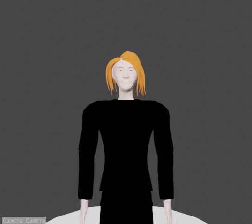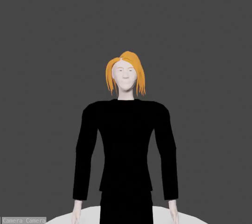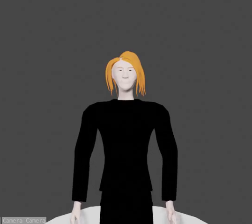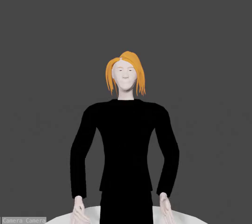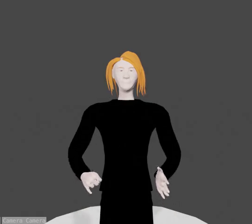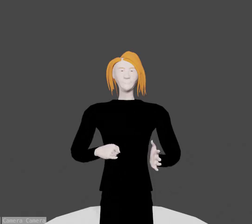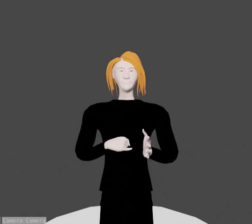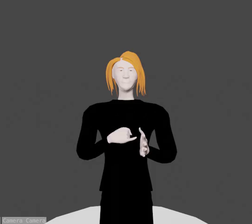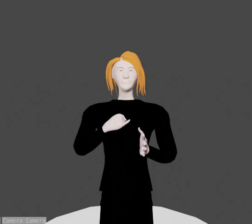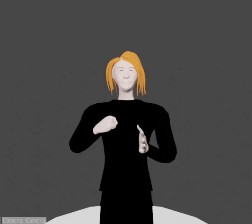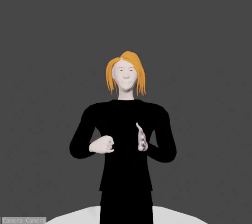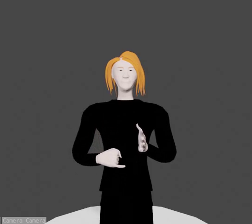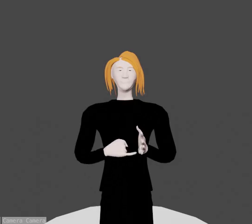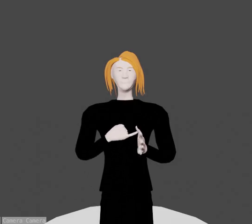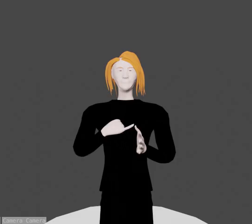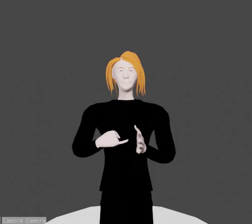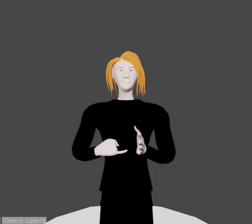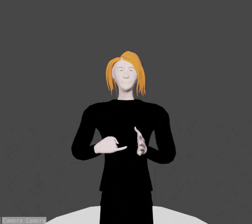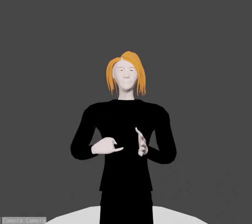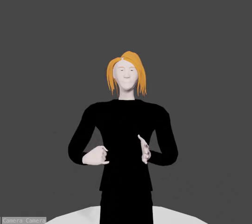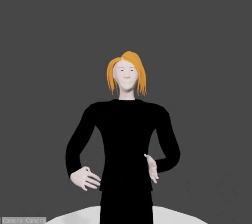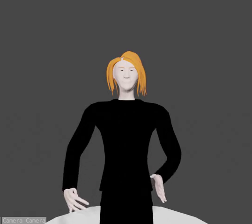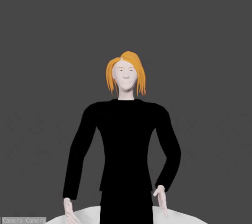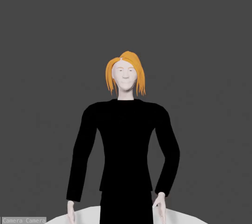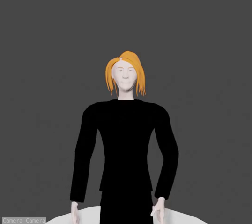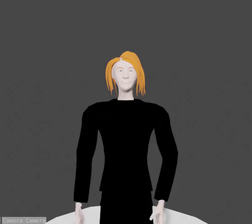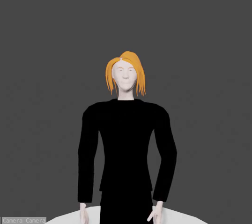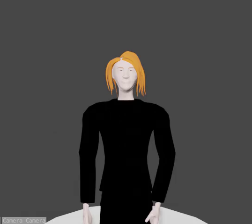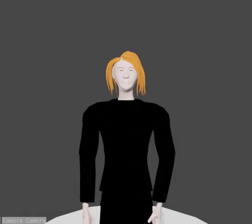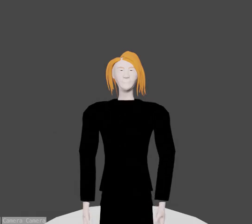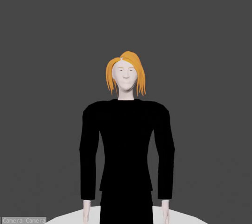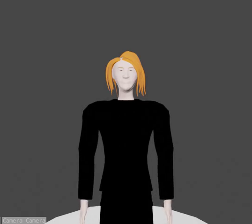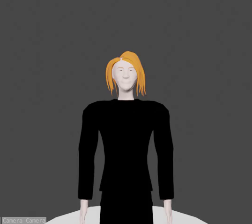Animation